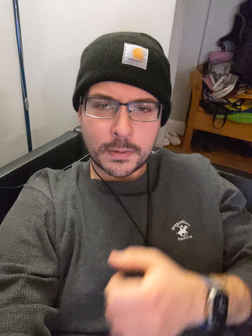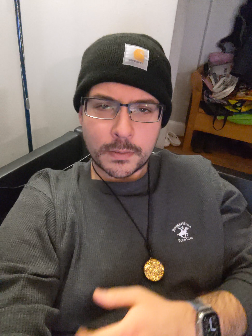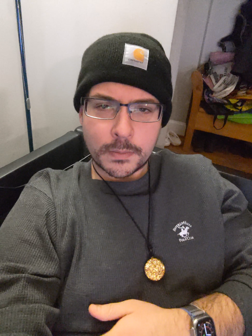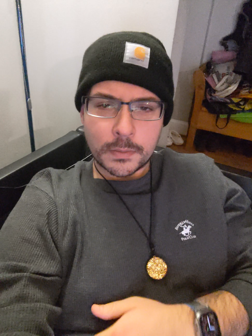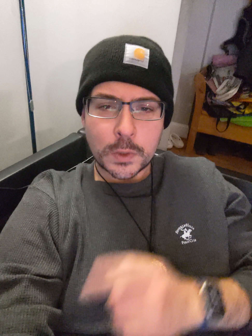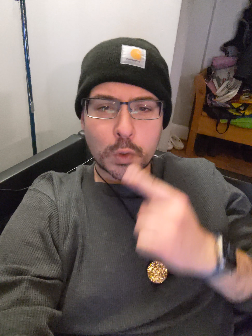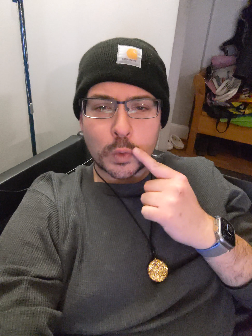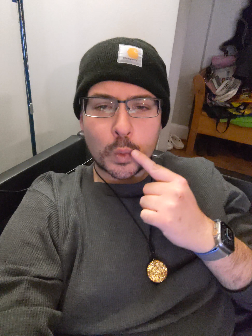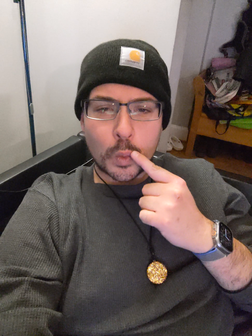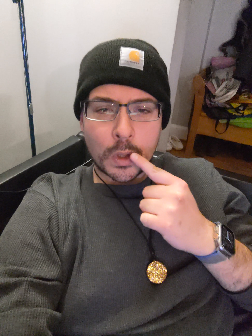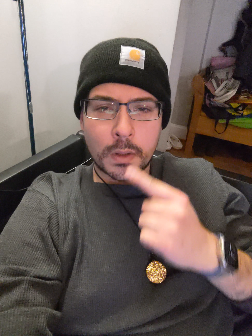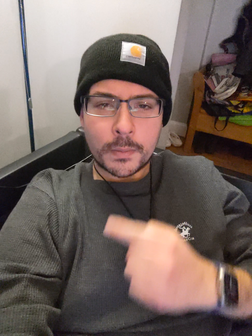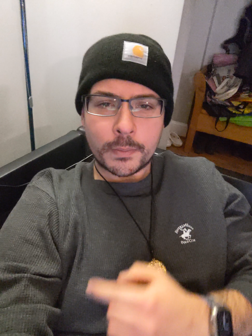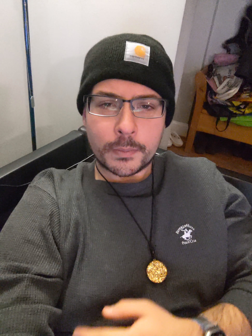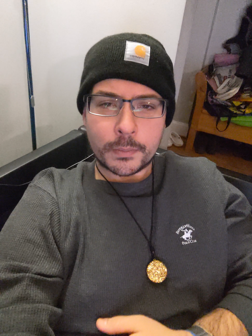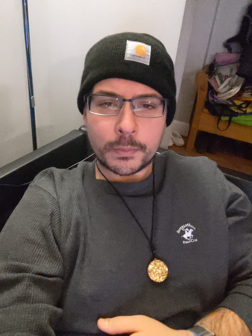tooth